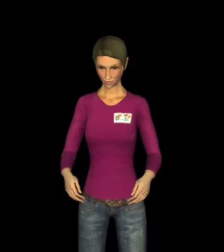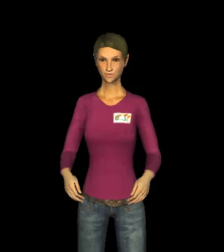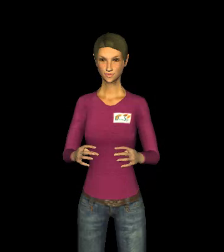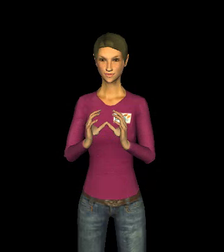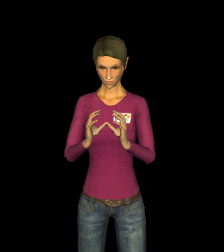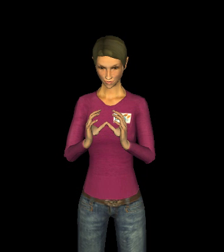أرض